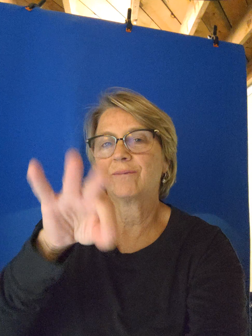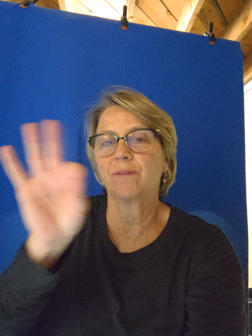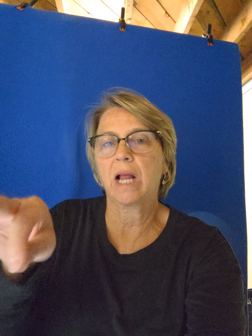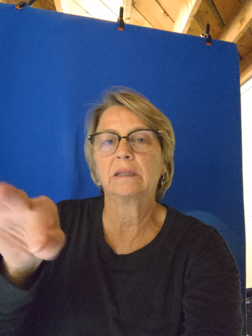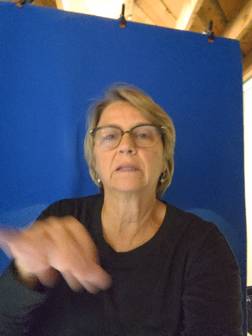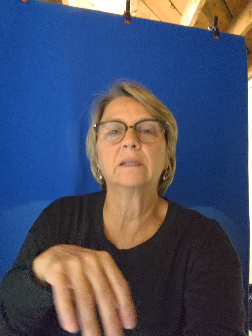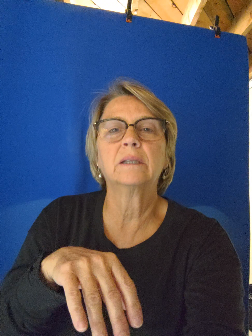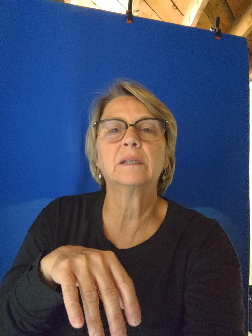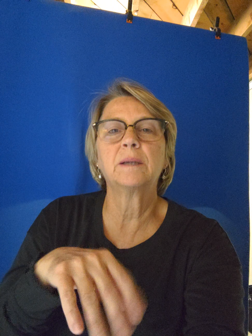french fries